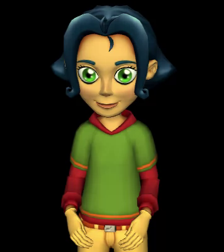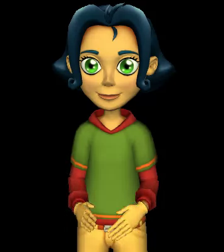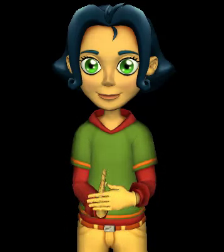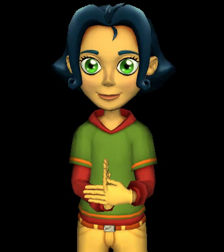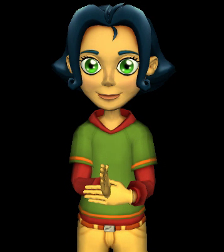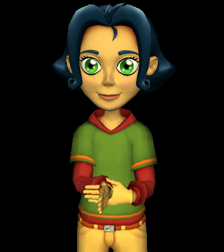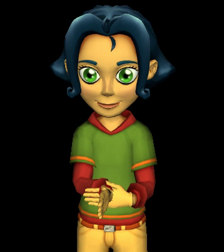مدخل